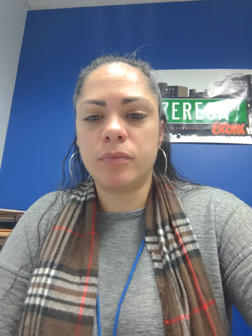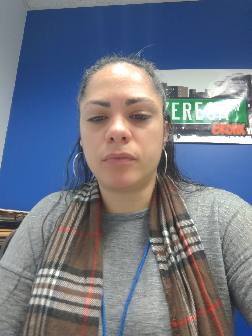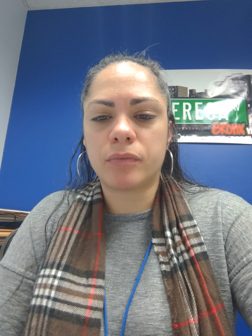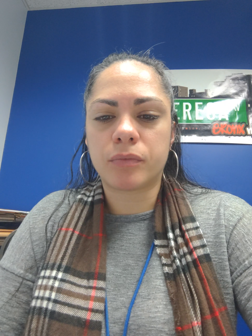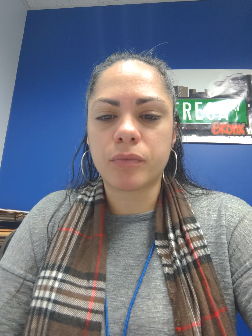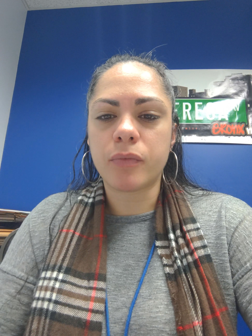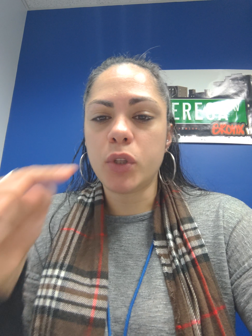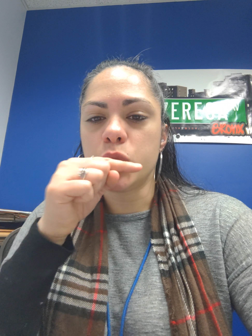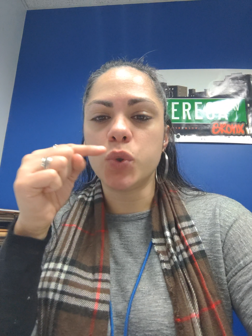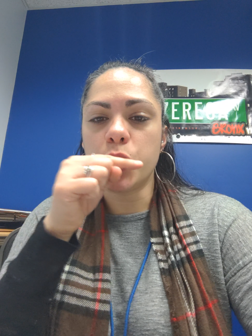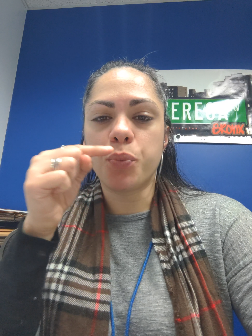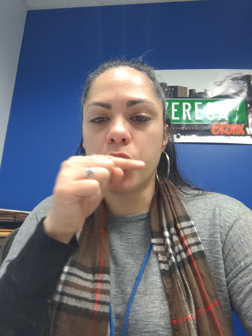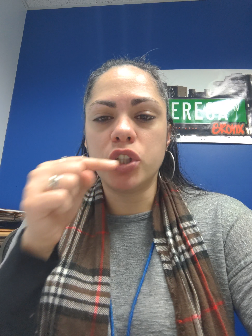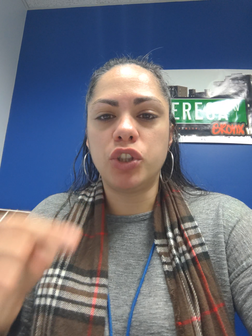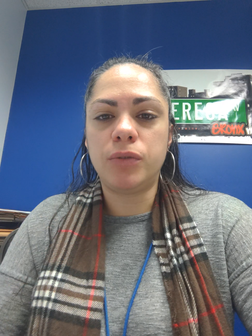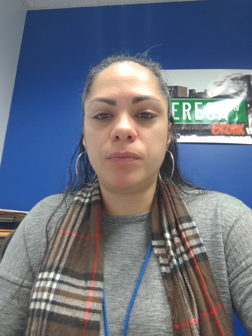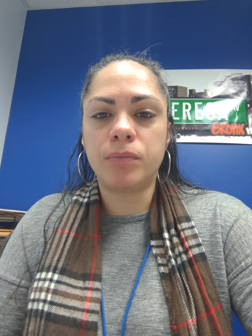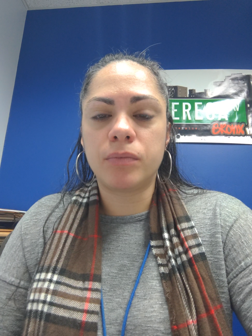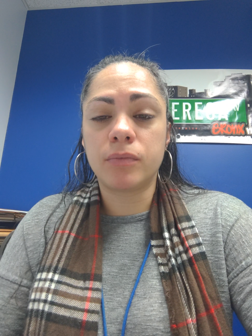toothbrush